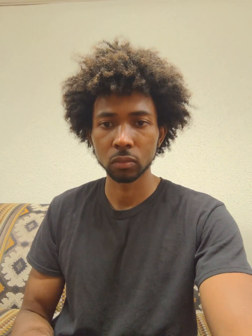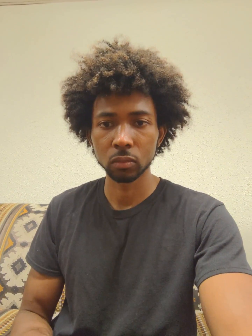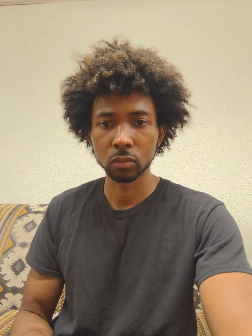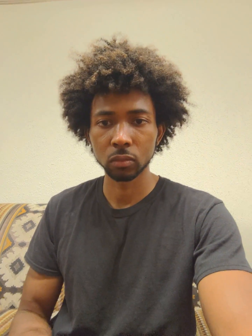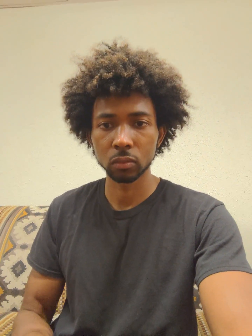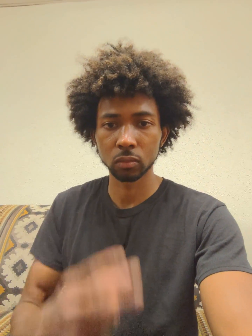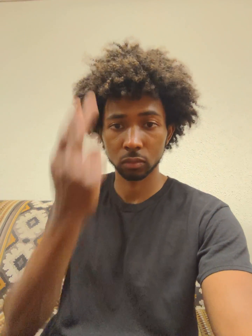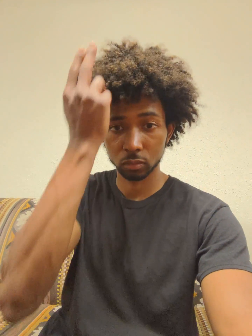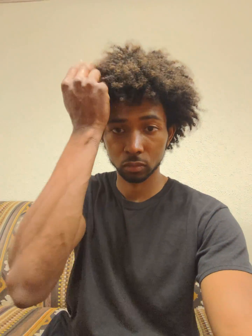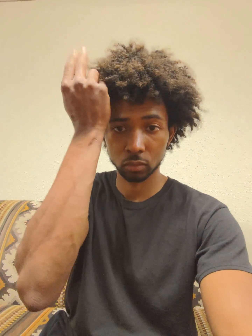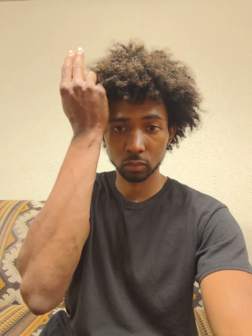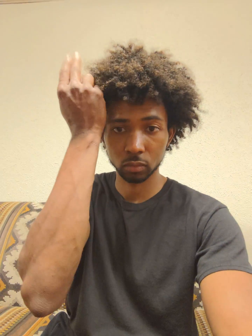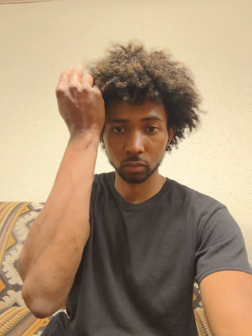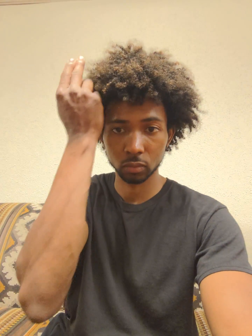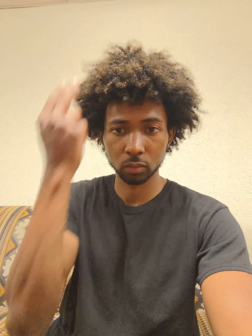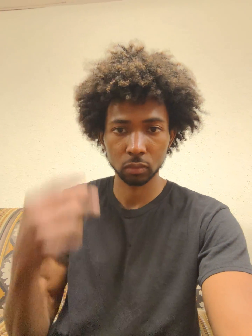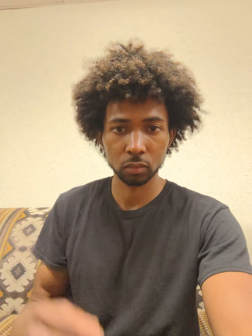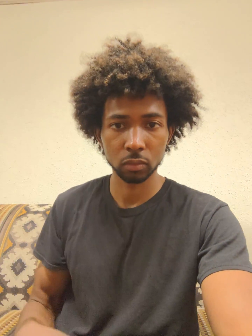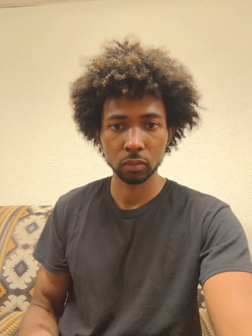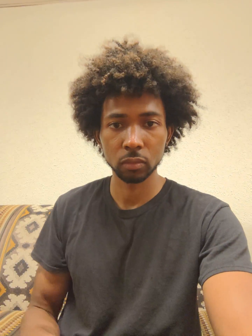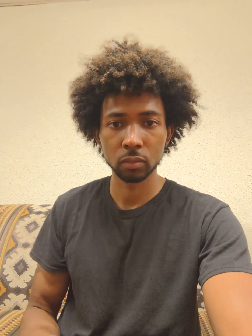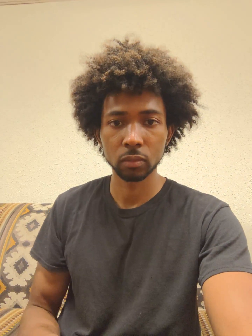rabbit